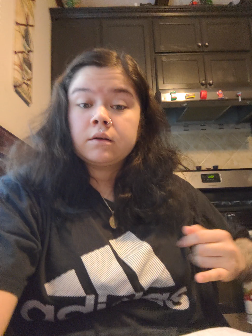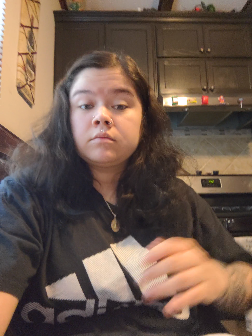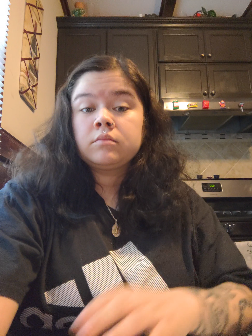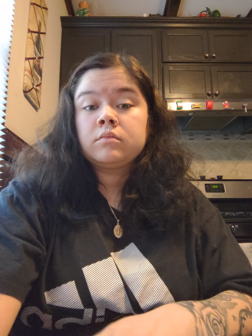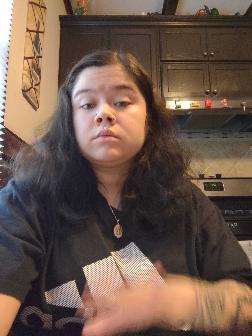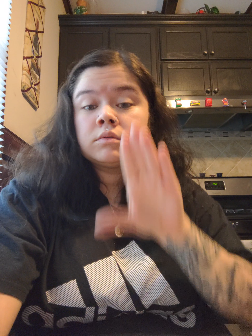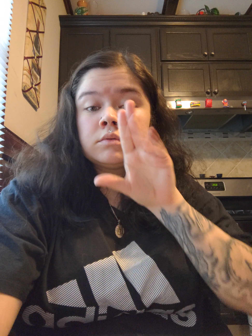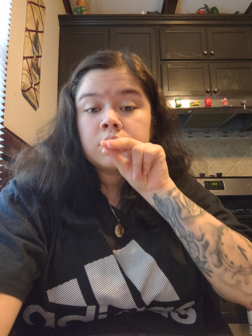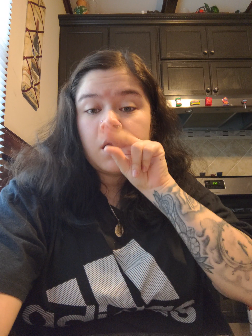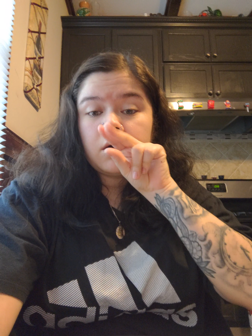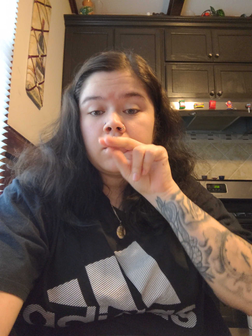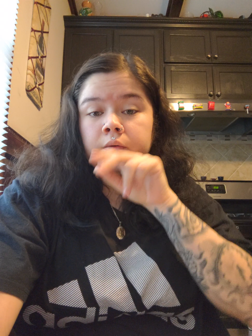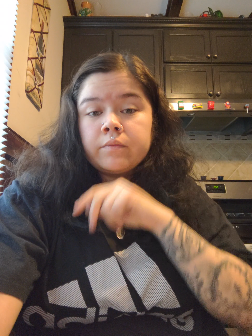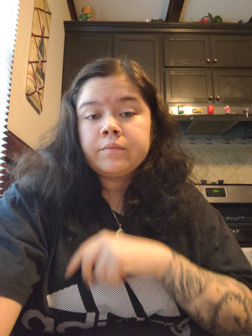duck